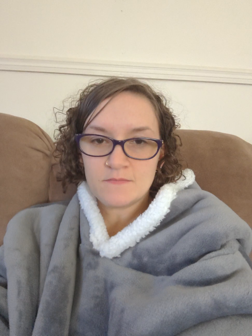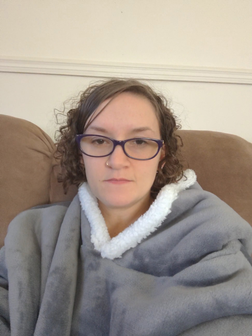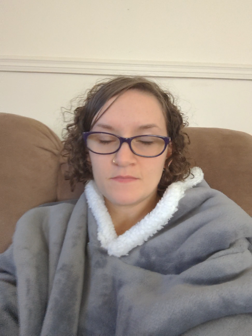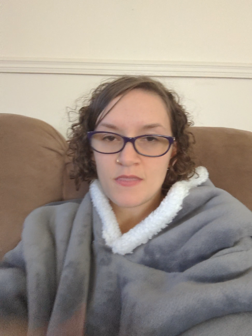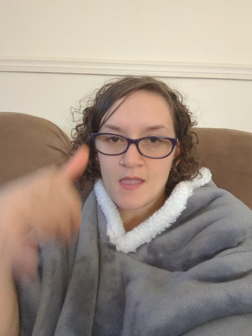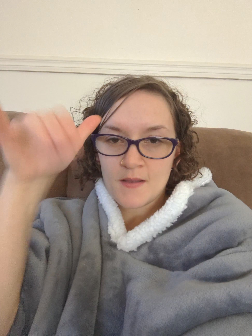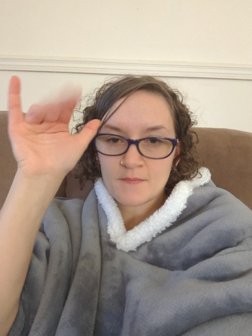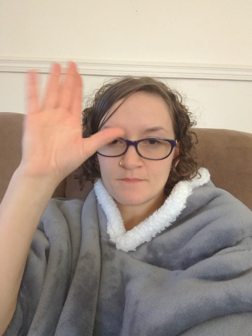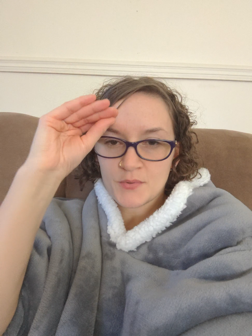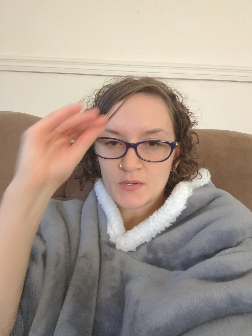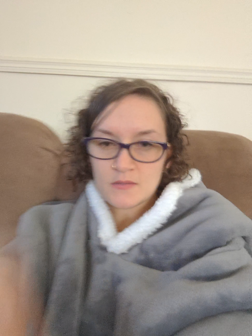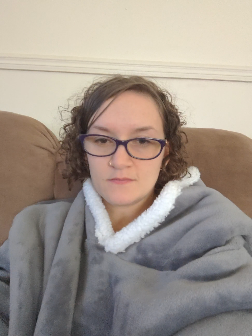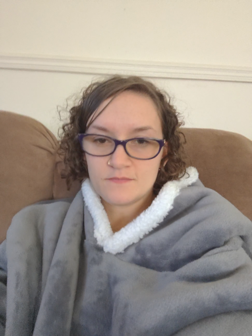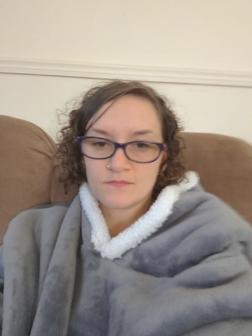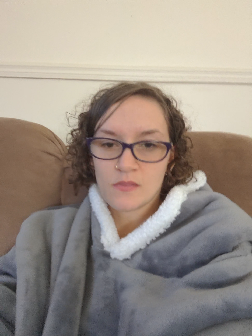cowboy